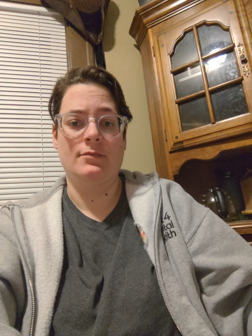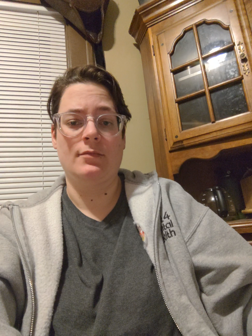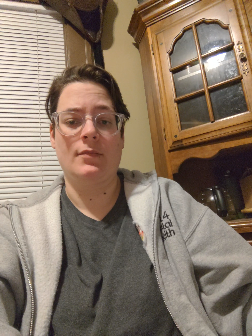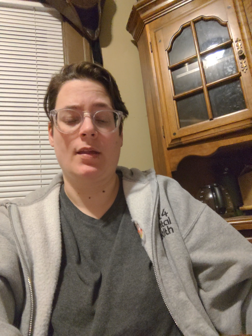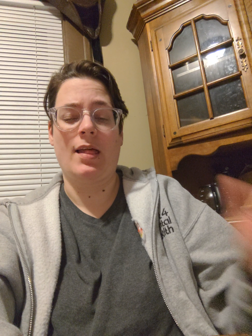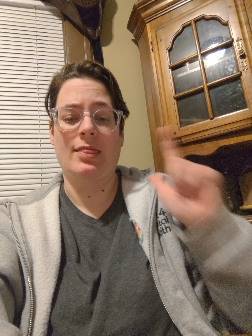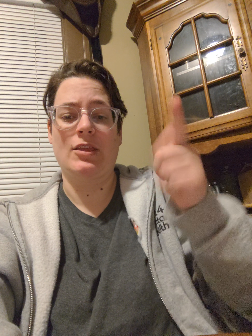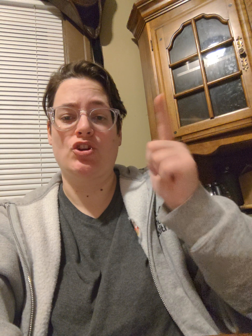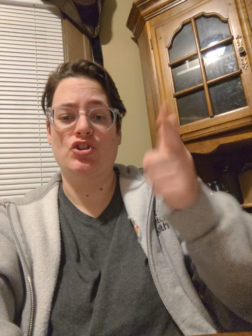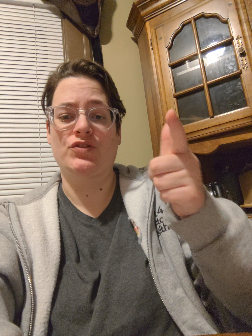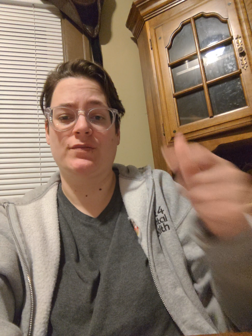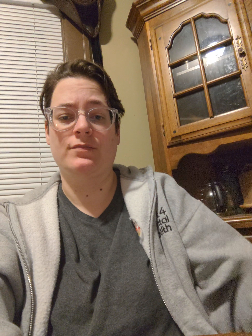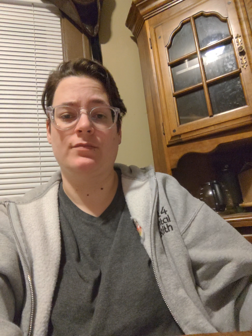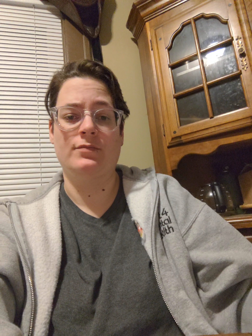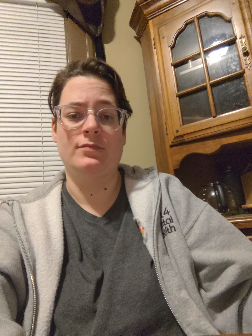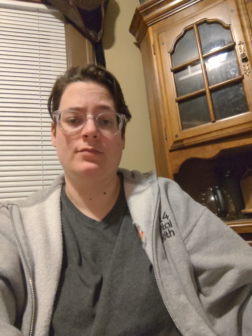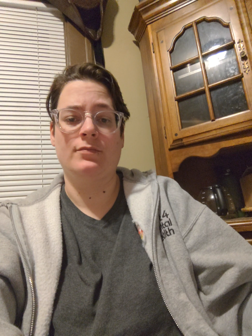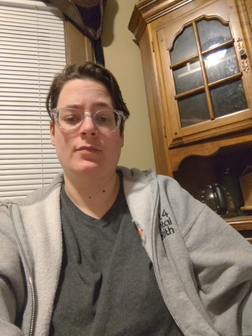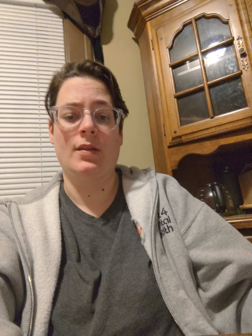later